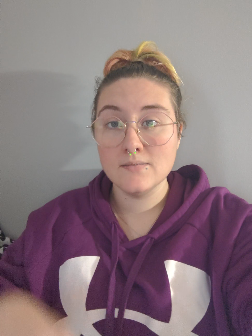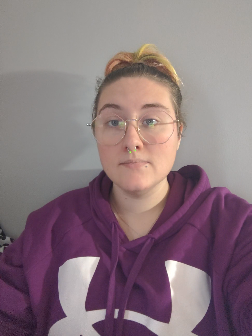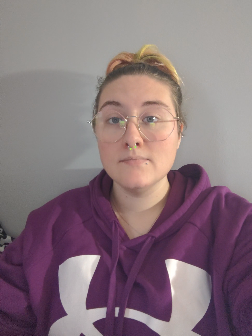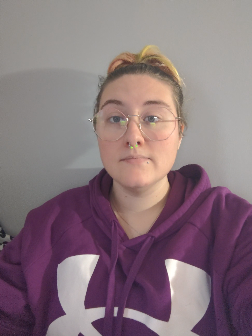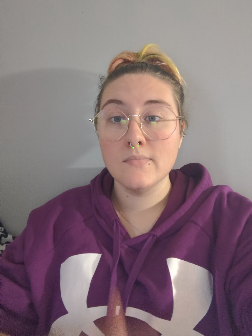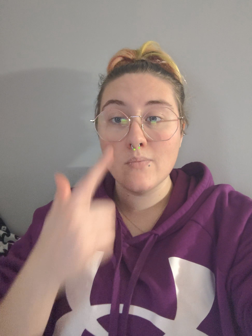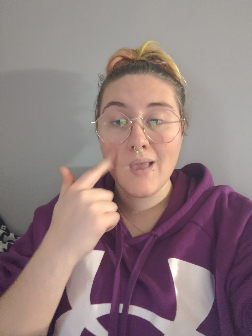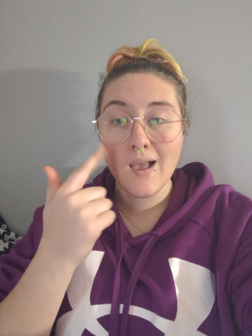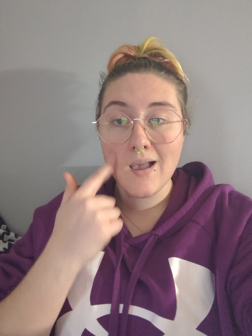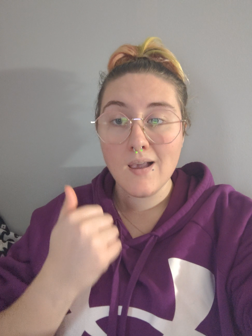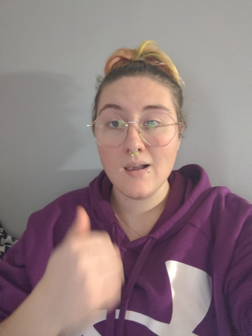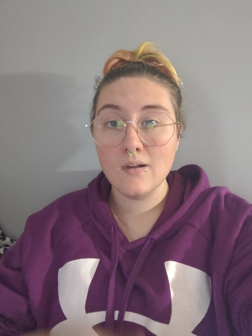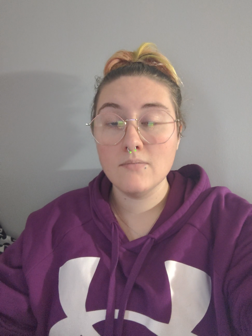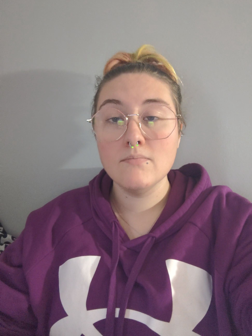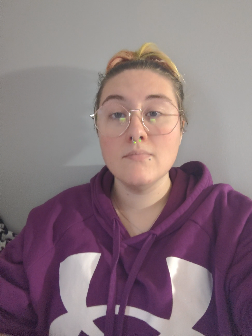cry